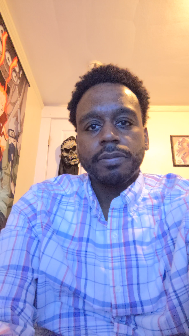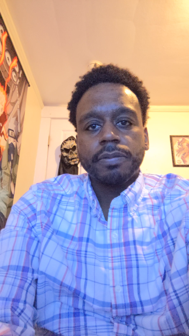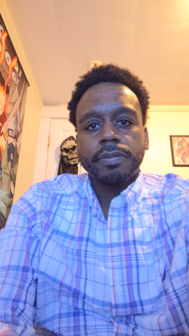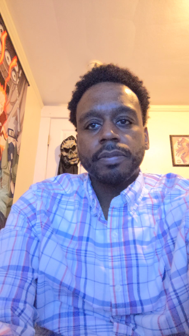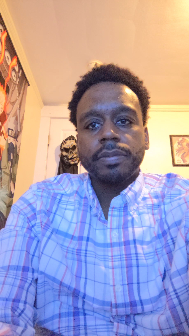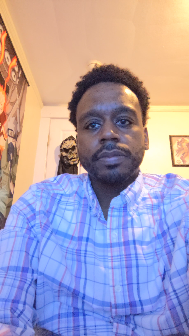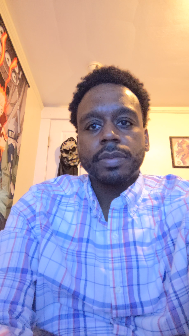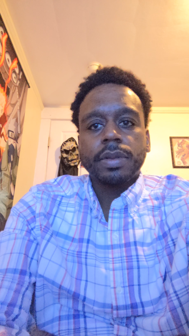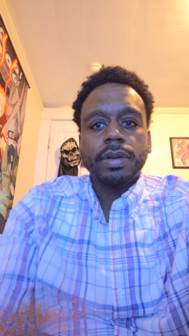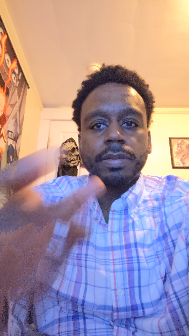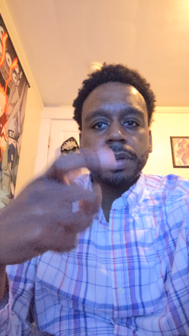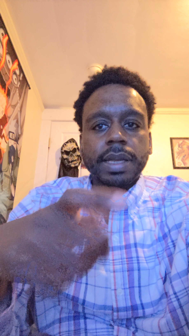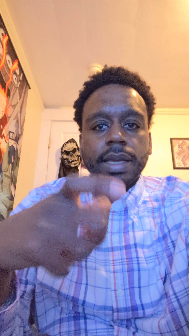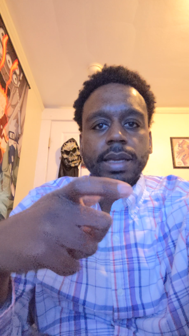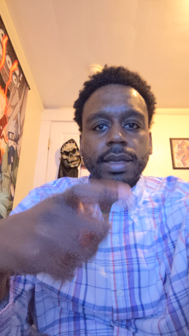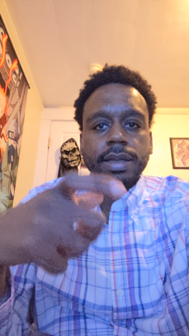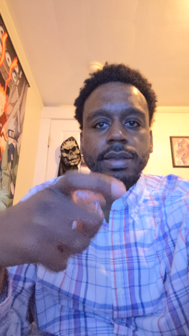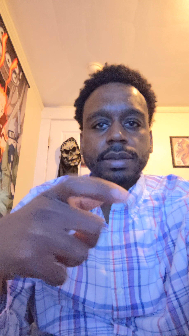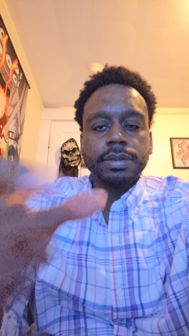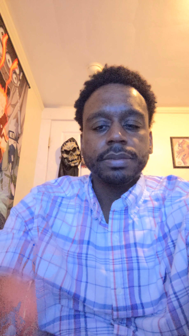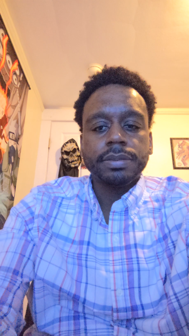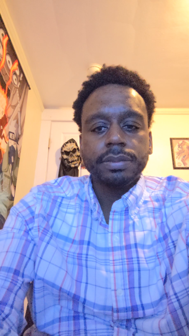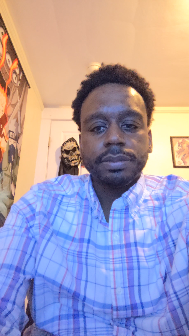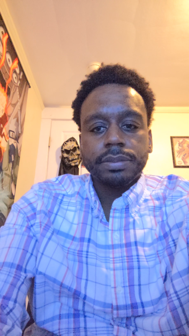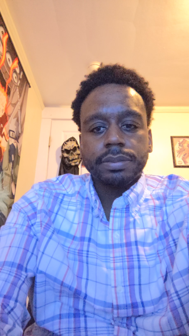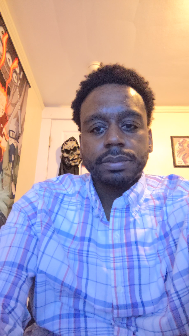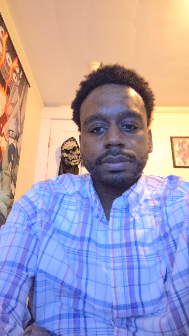plate